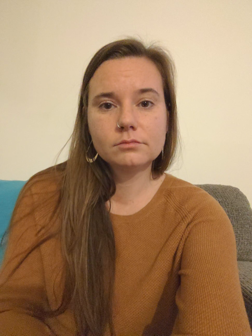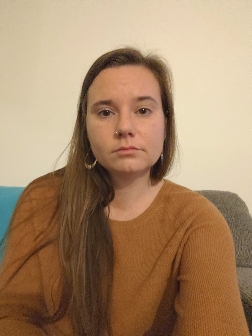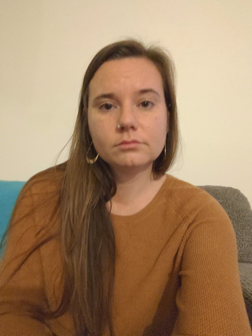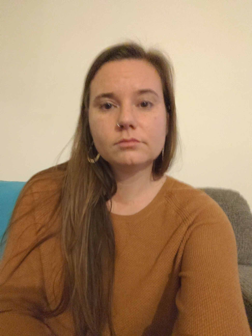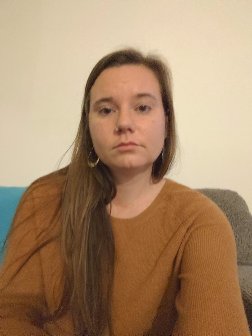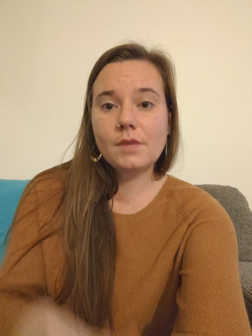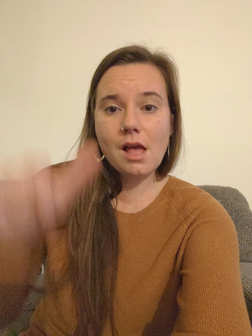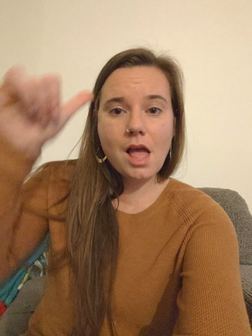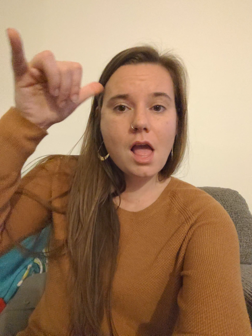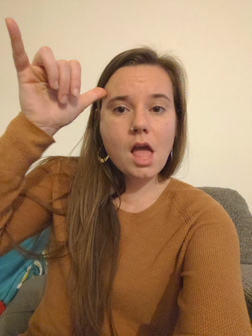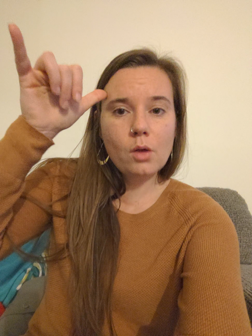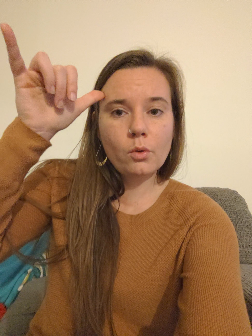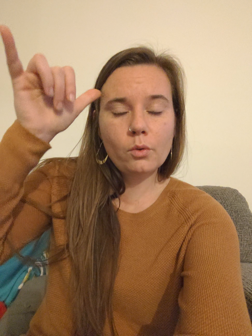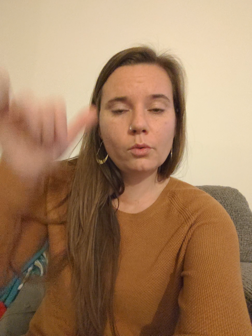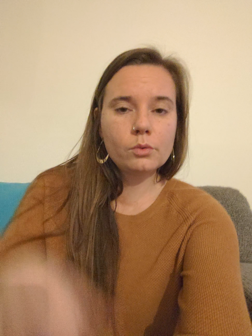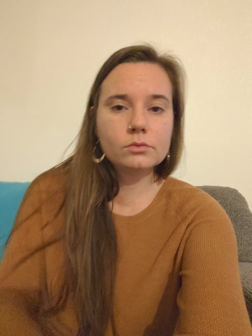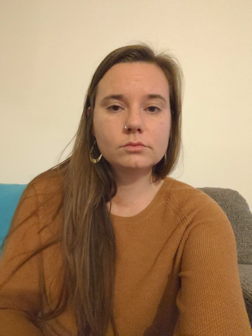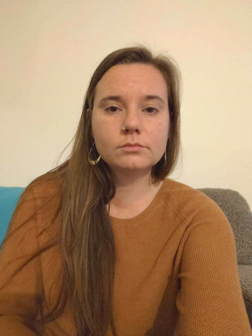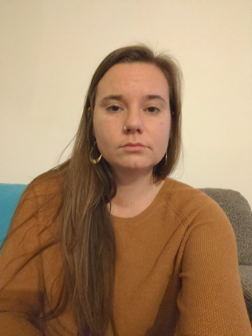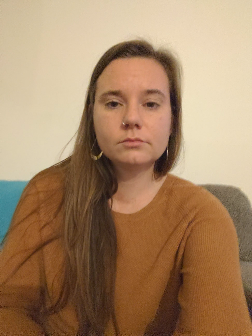cow